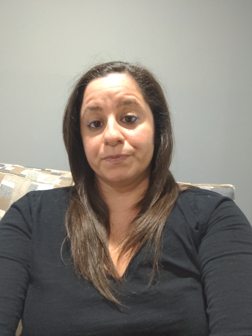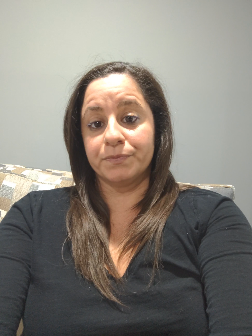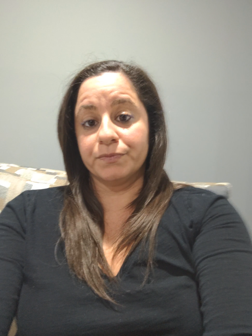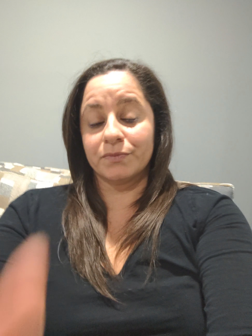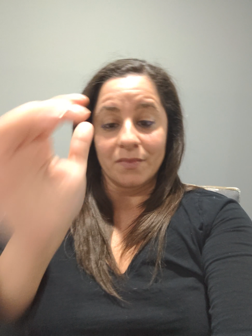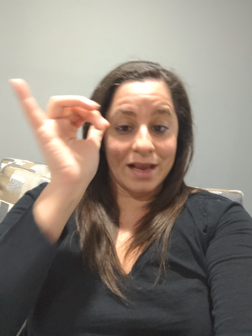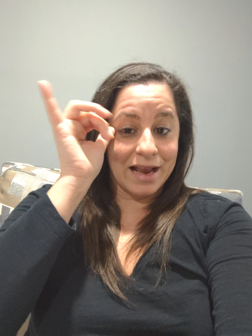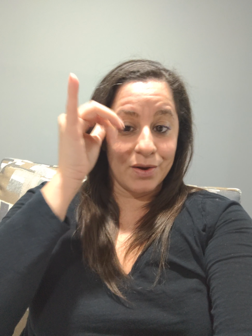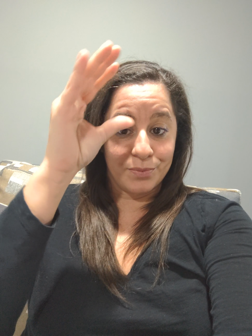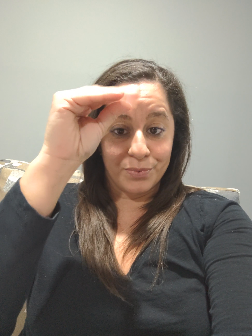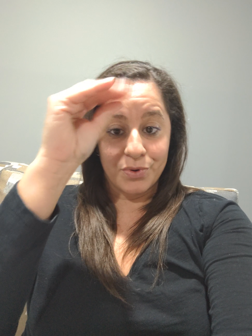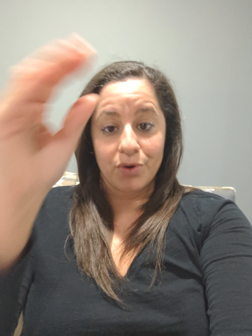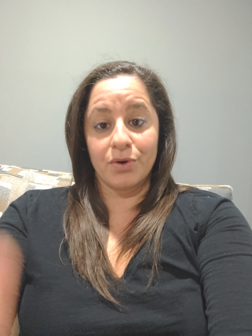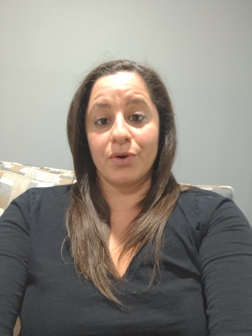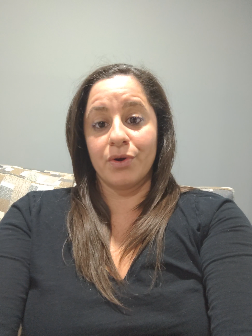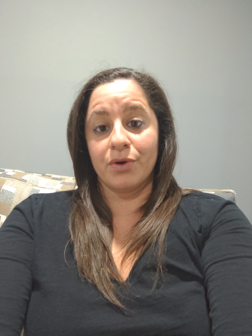cowboy